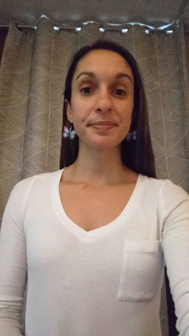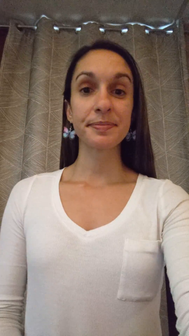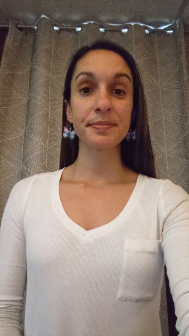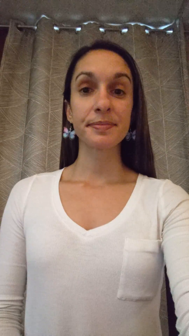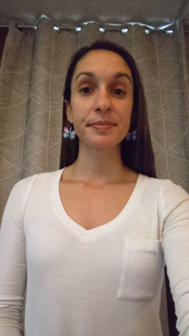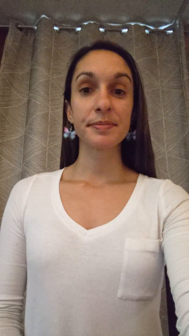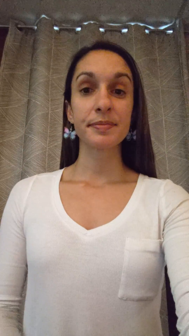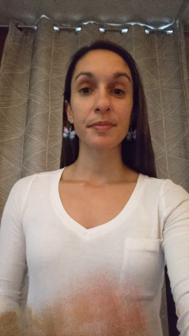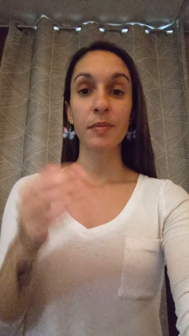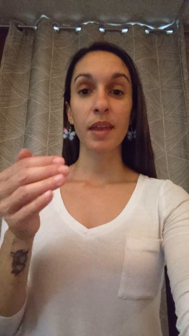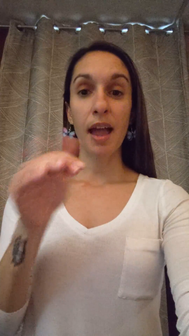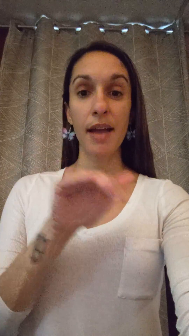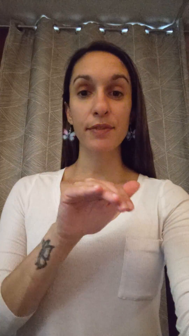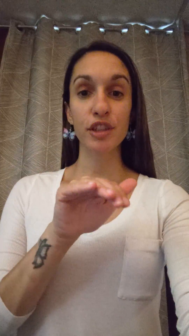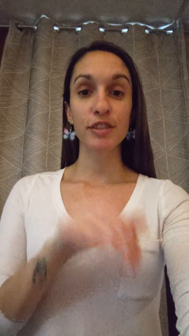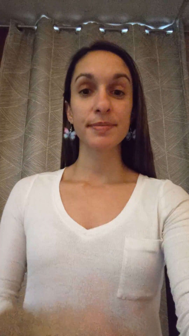cover